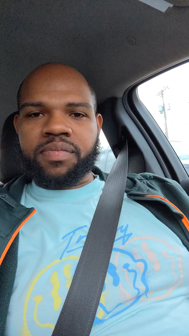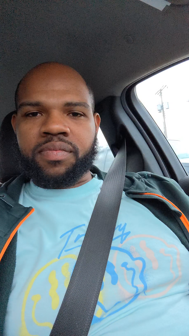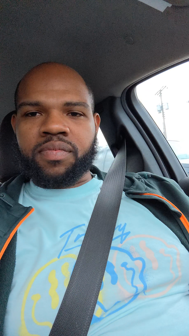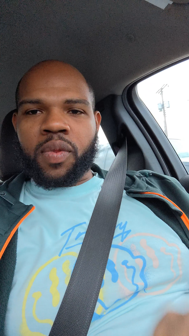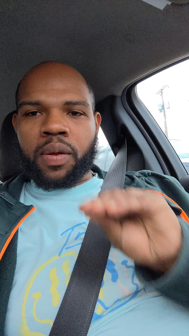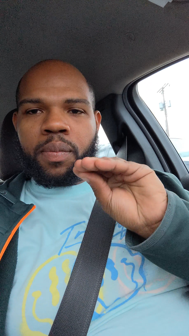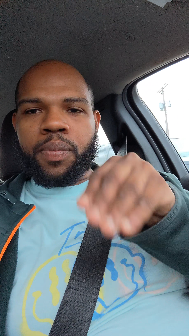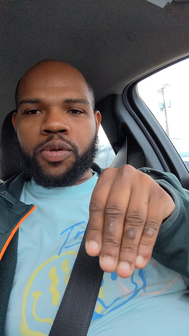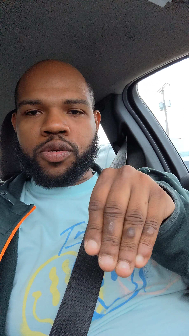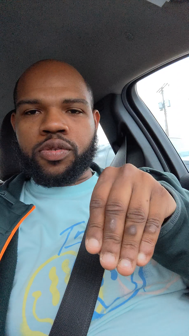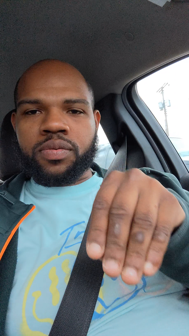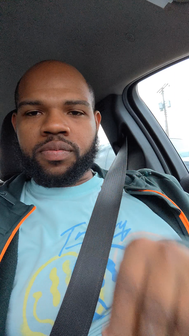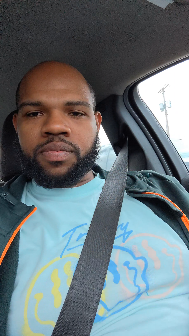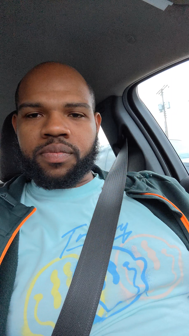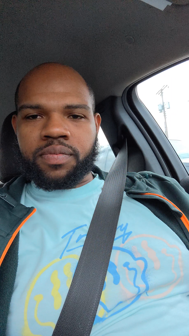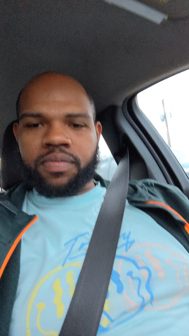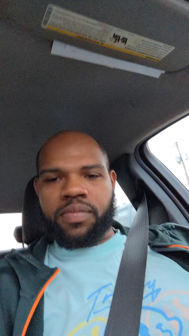put